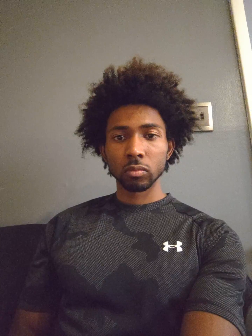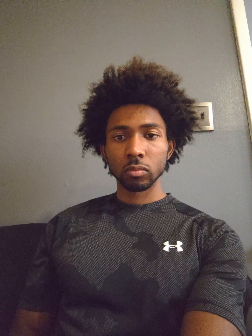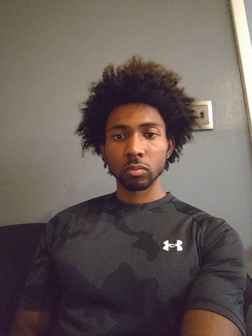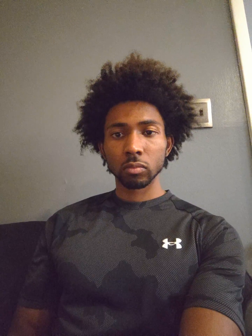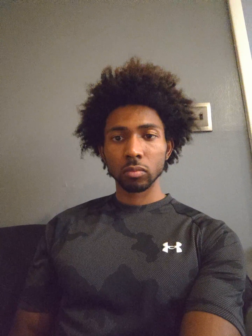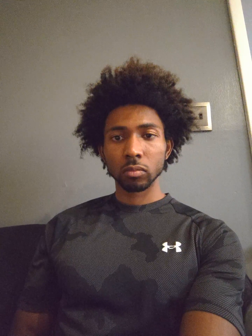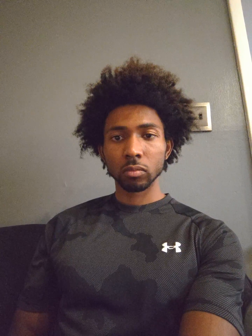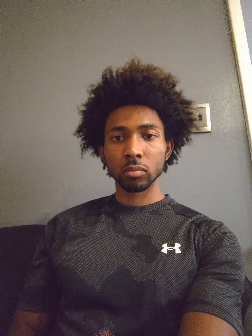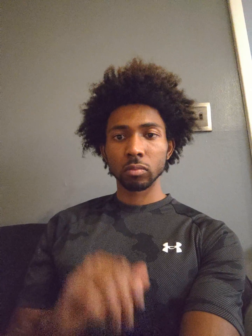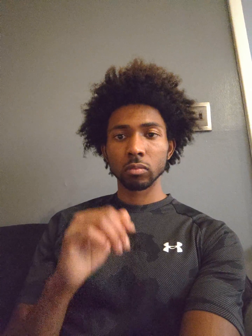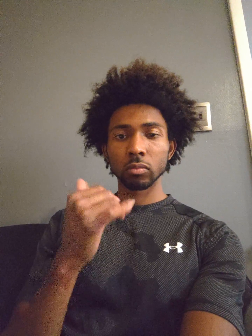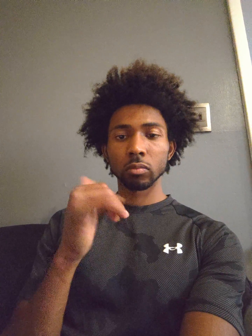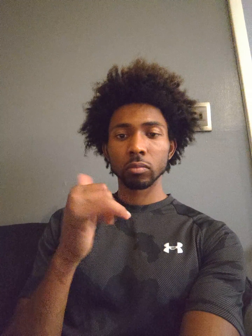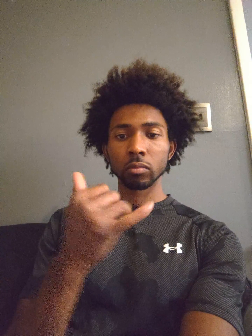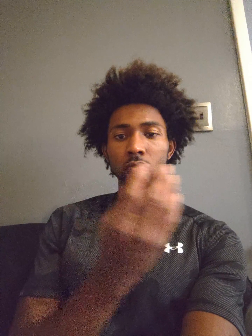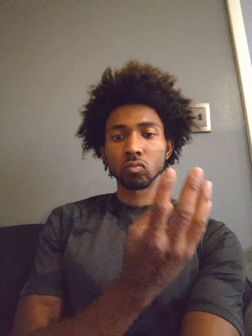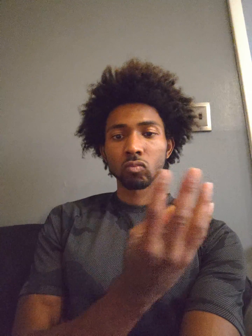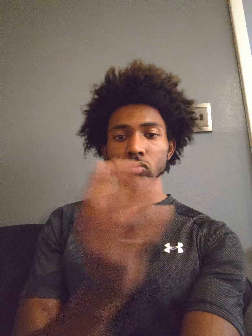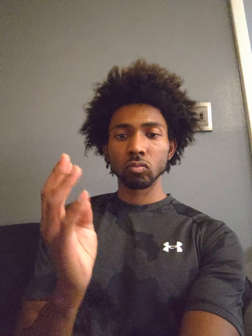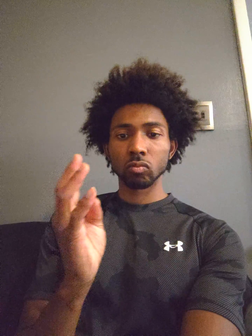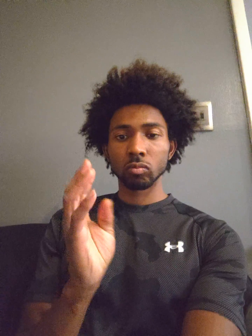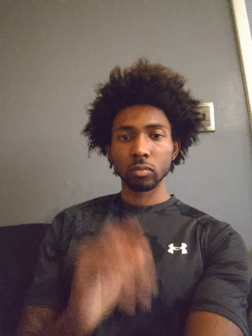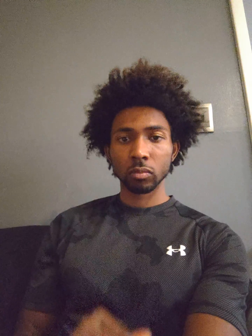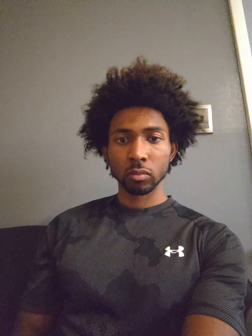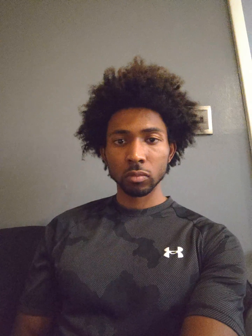playpen